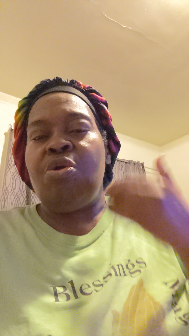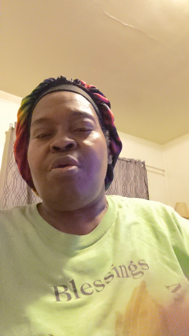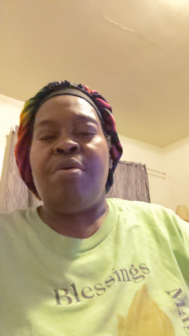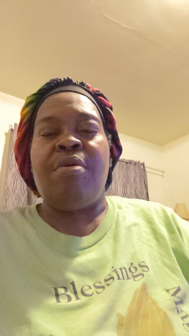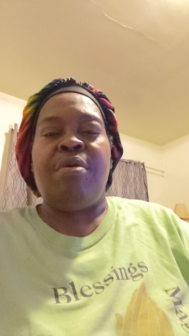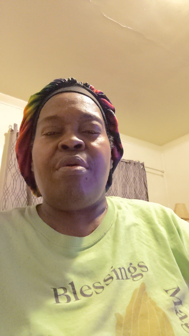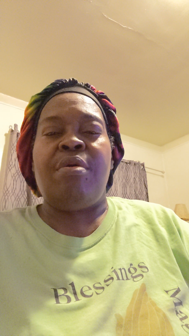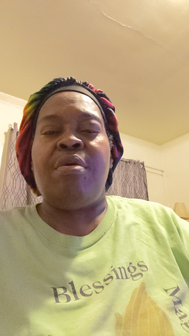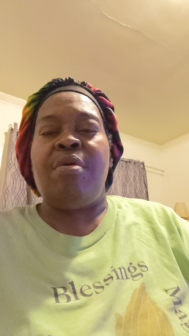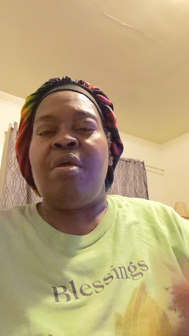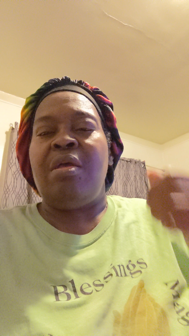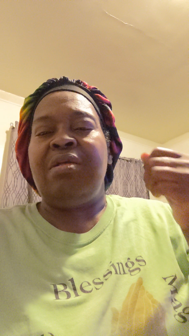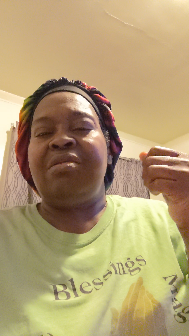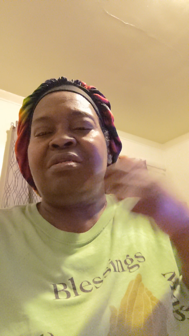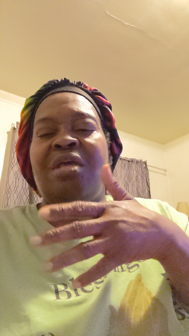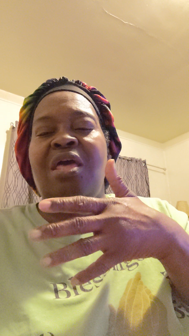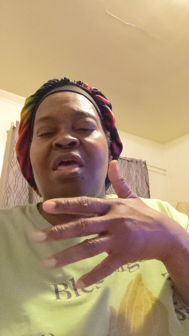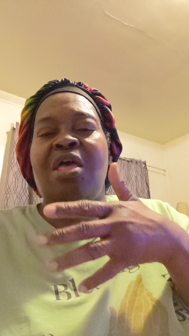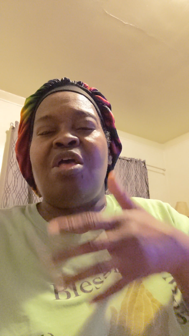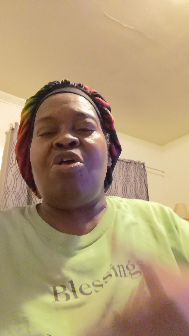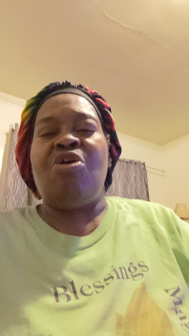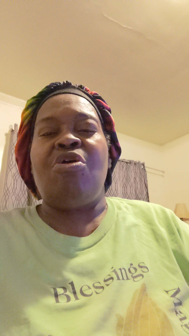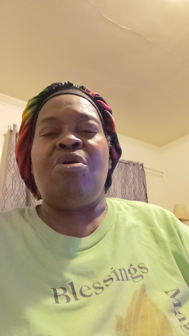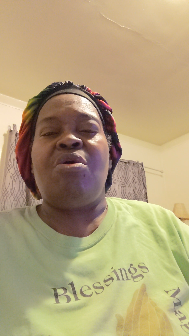scared